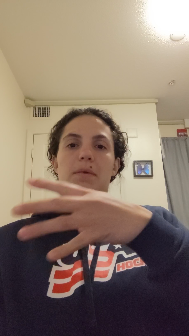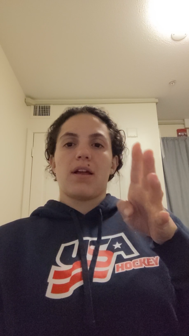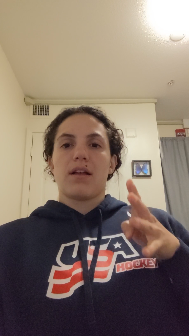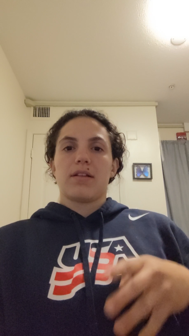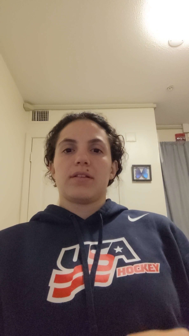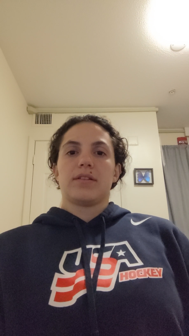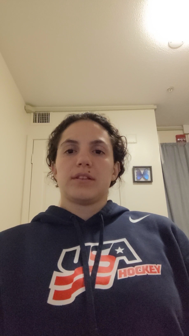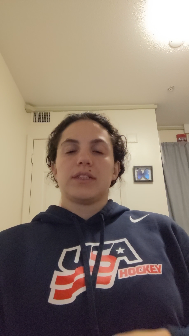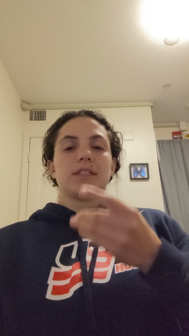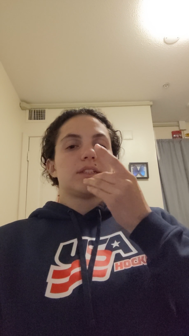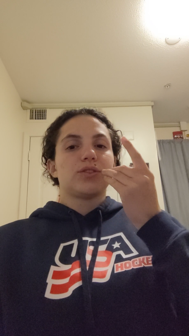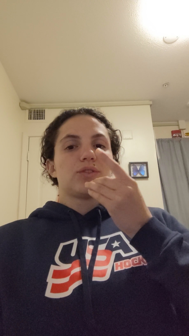dinner